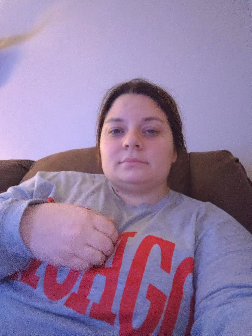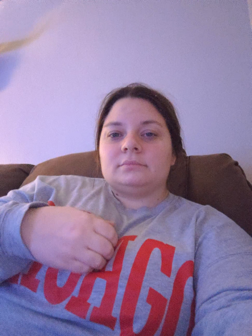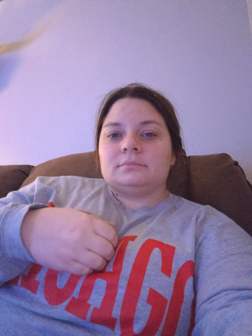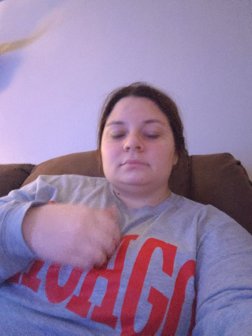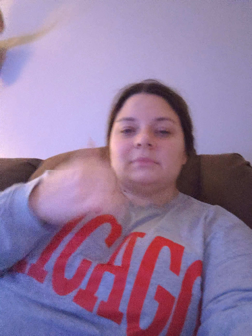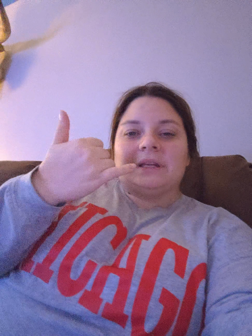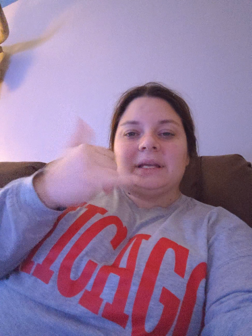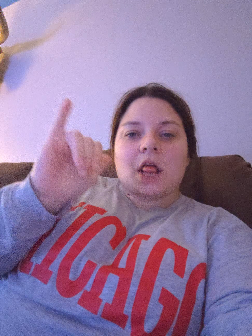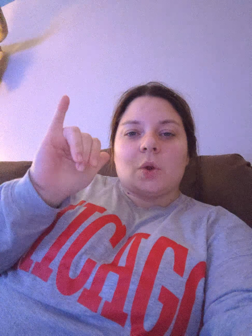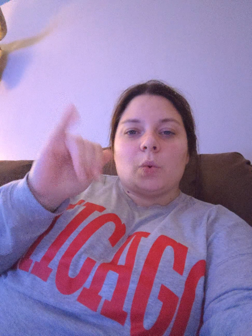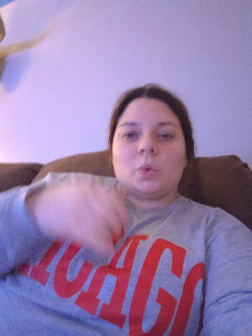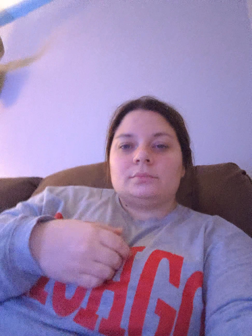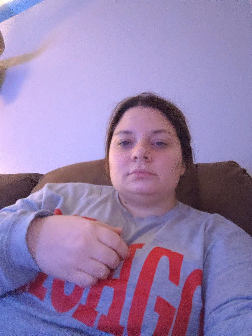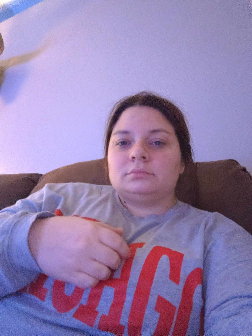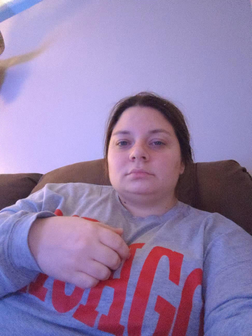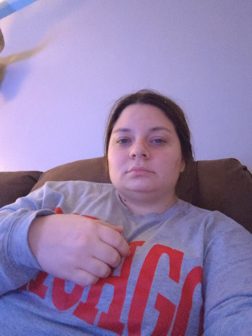yellow